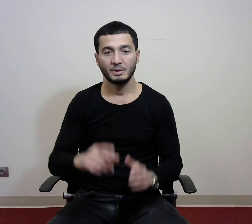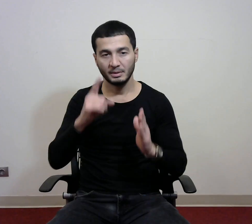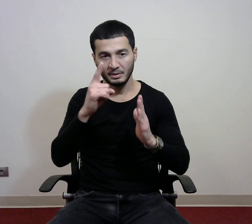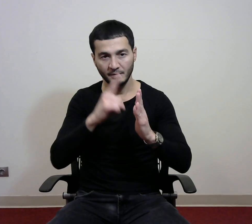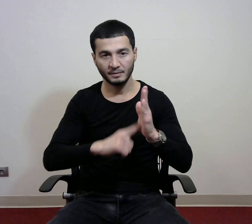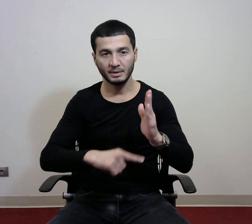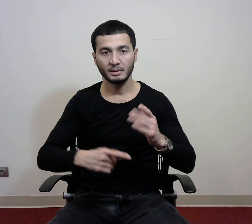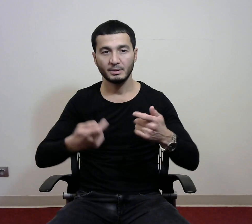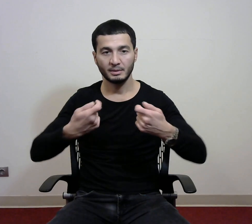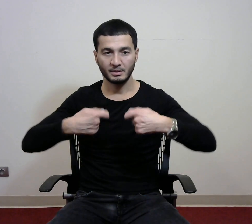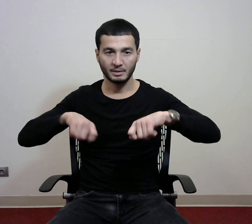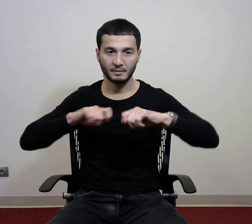etibarnamə